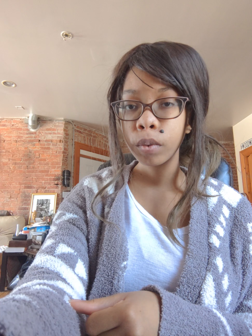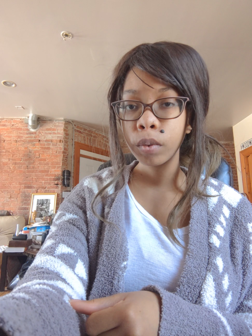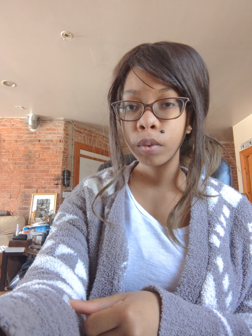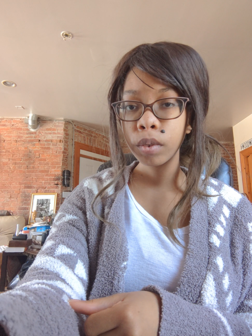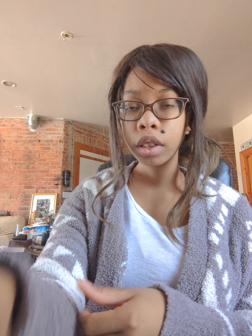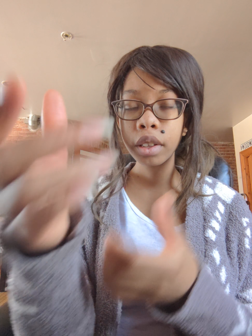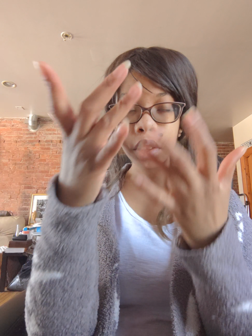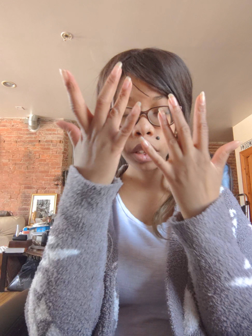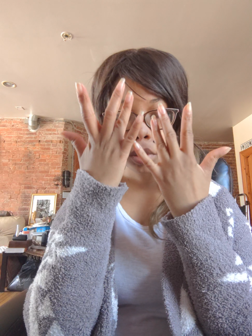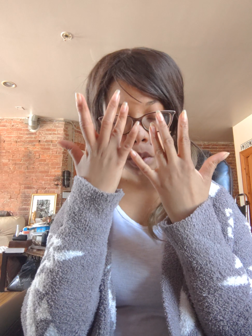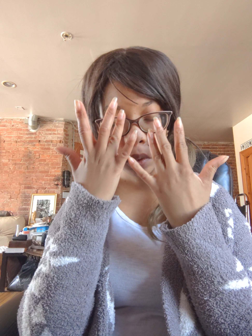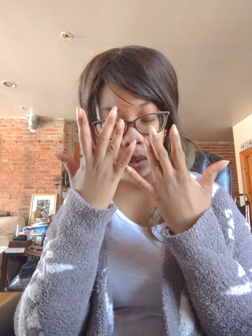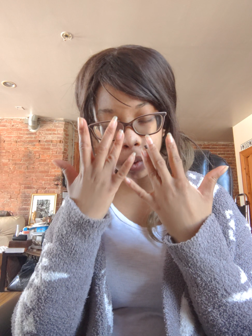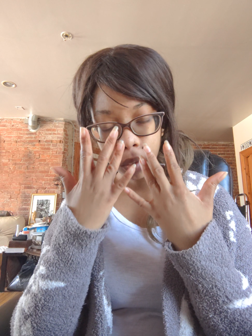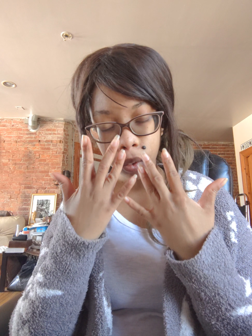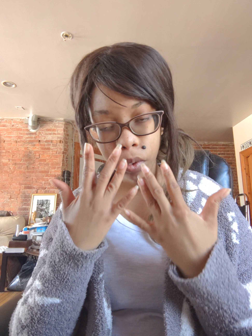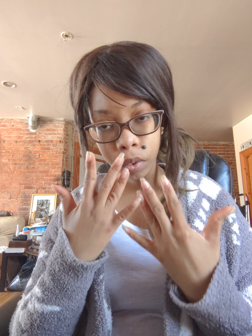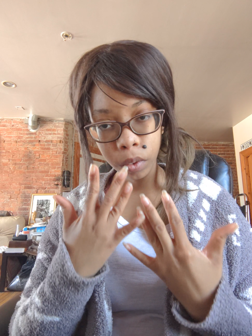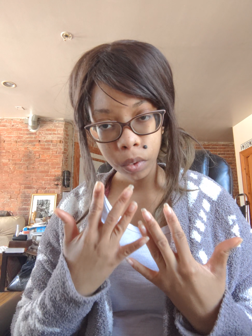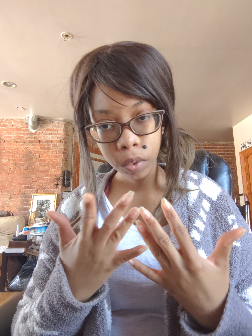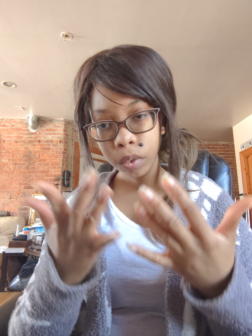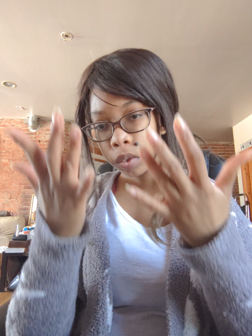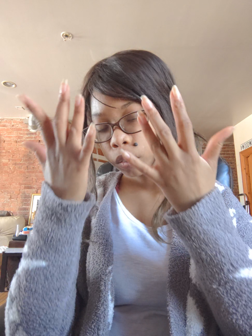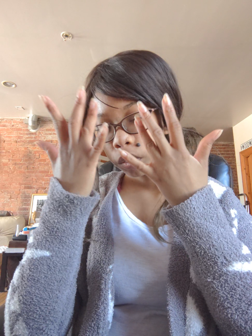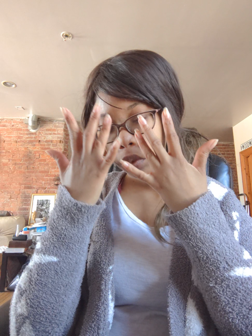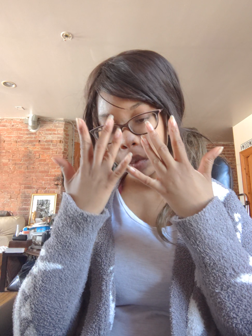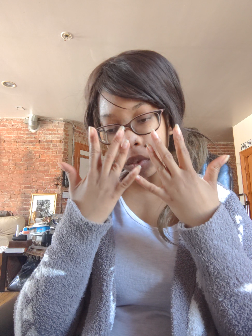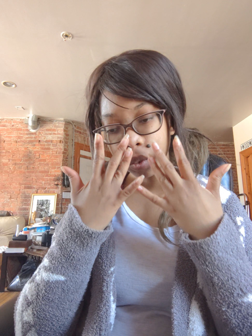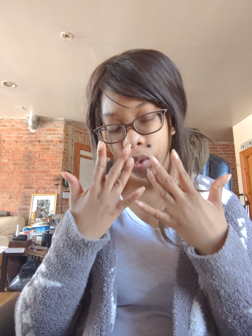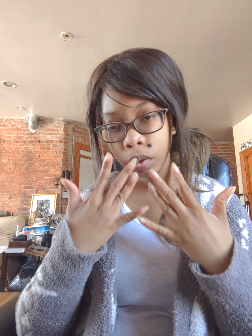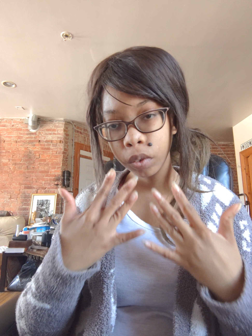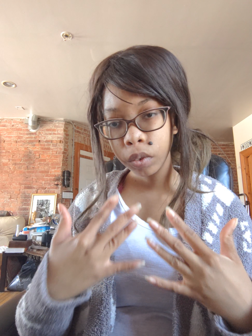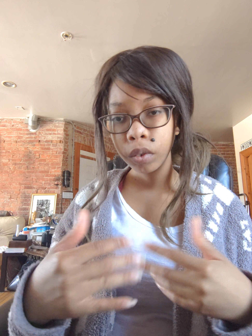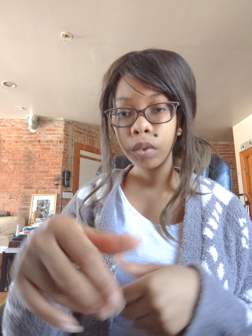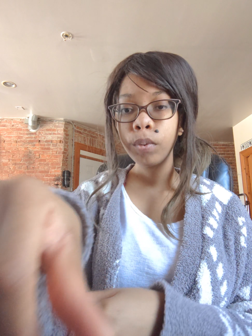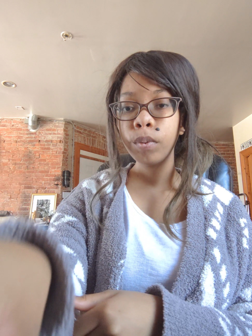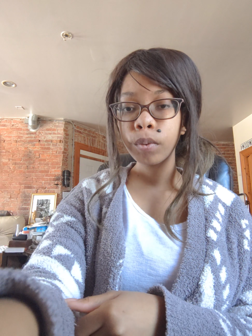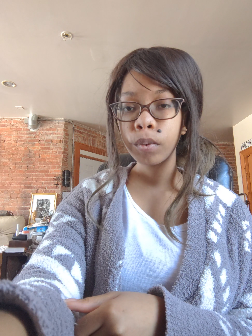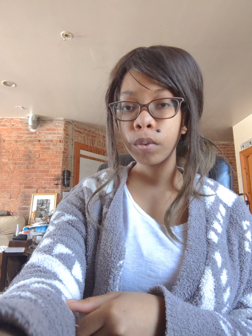sad